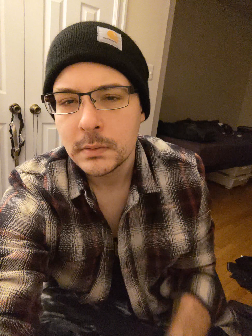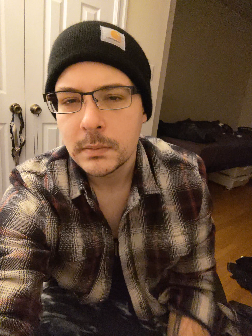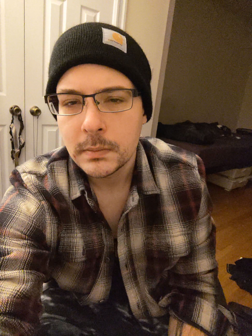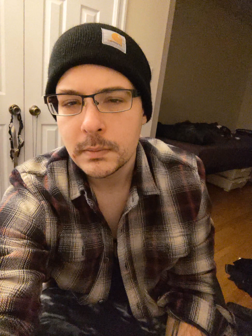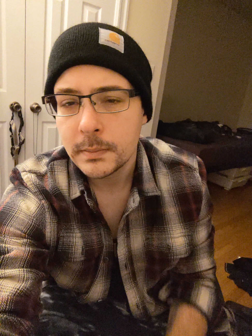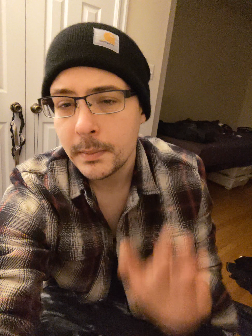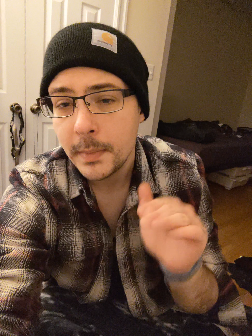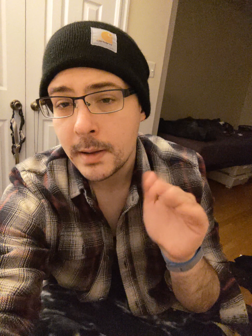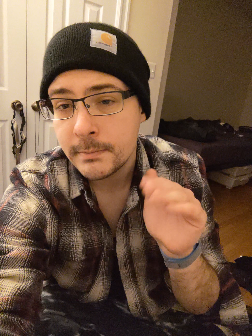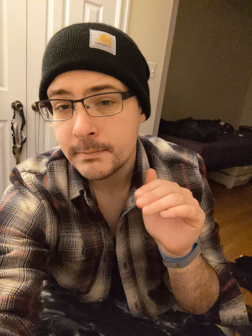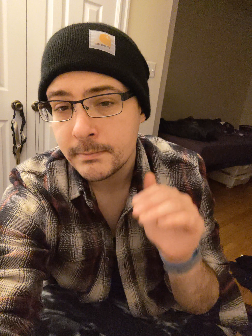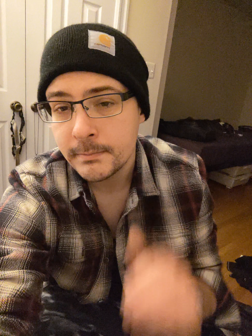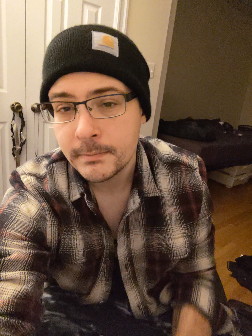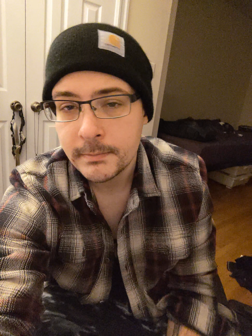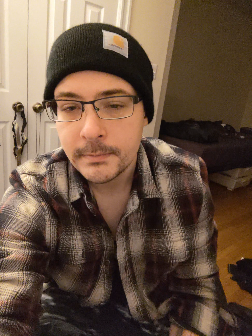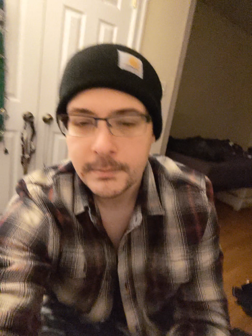bye